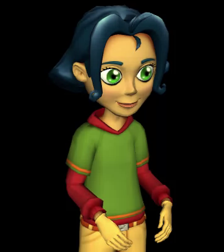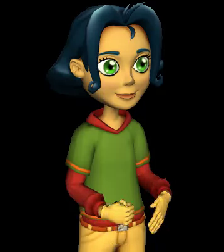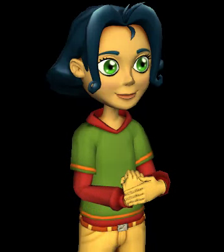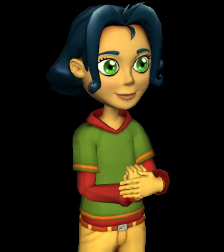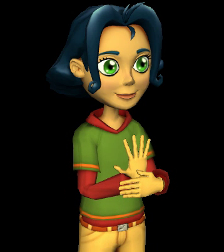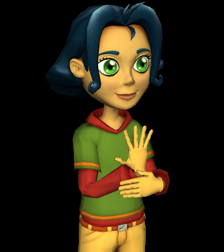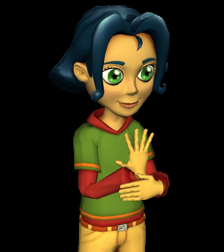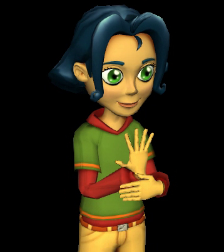جديد